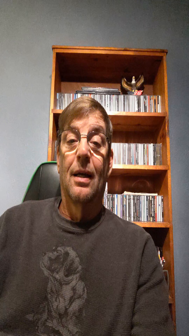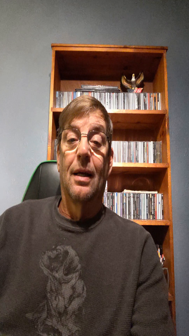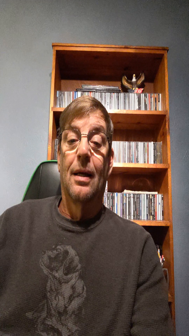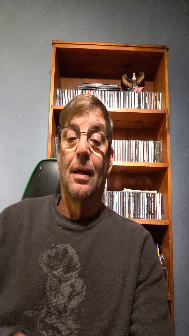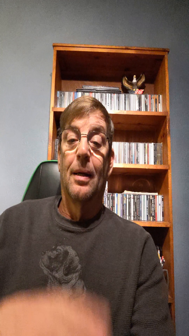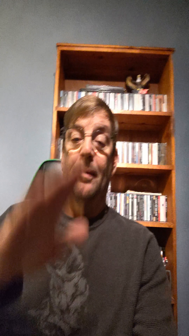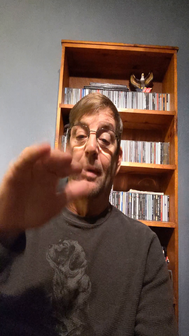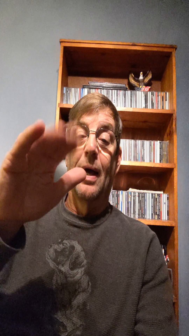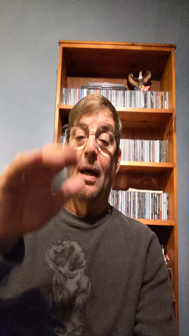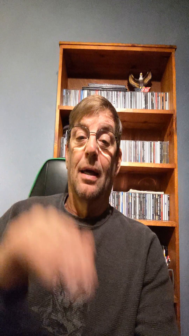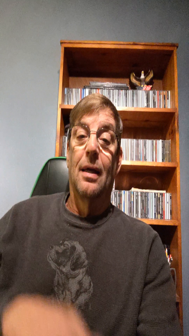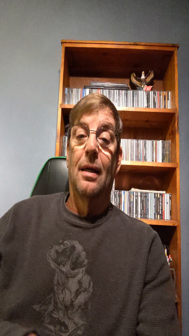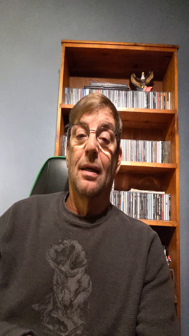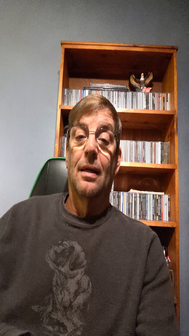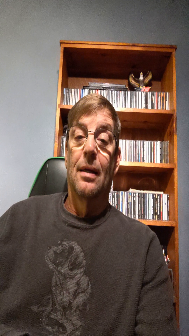bye